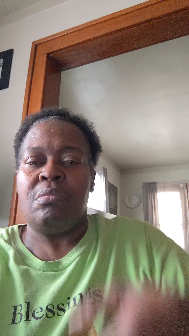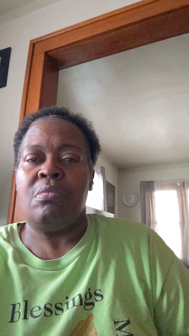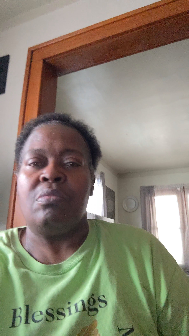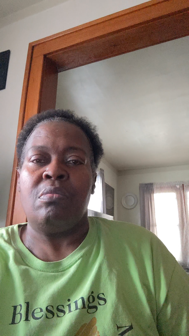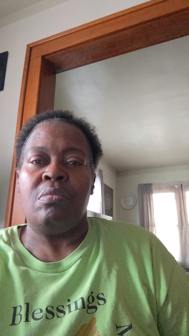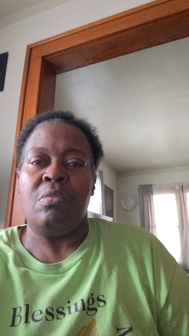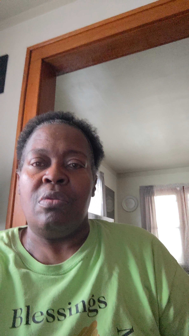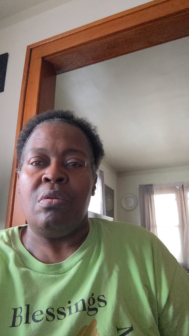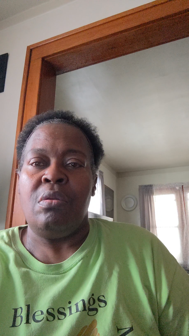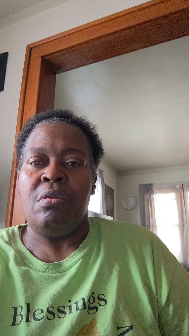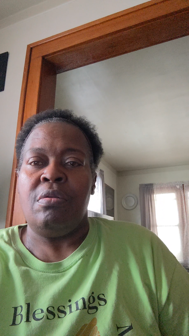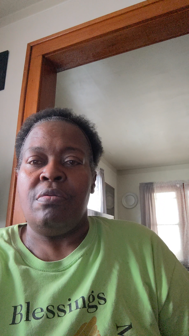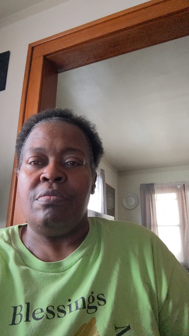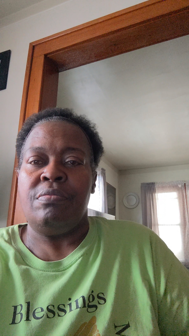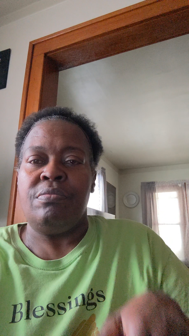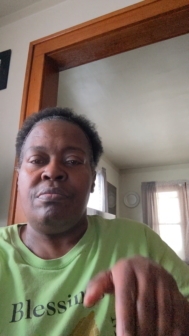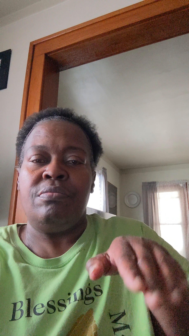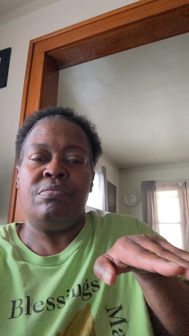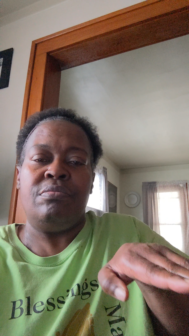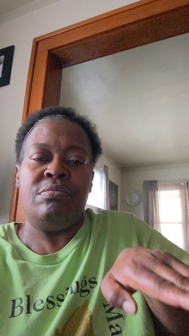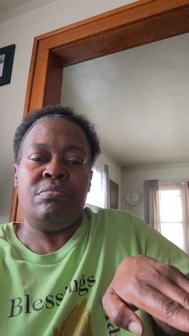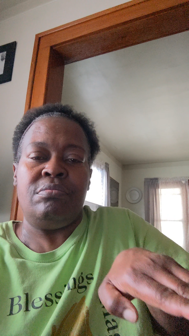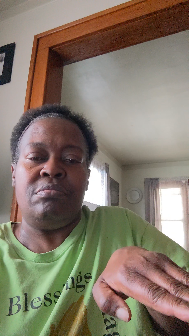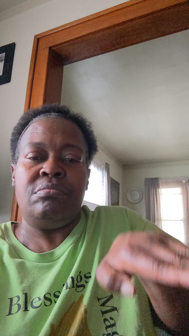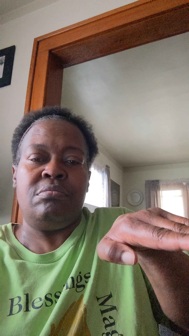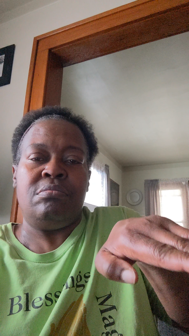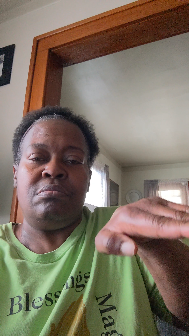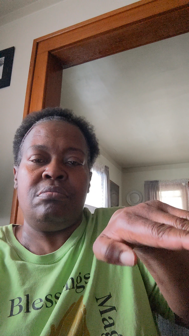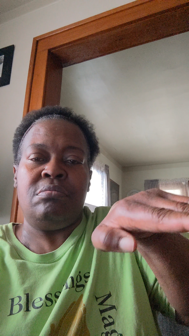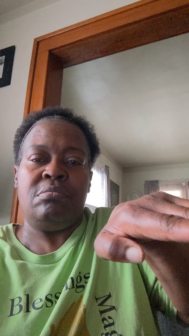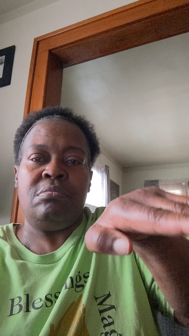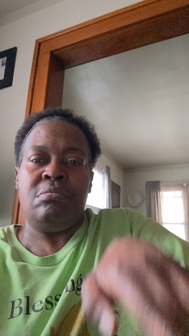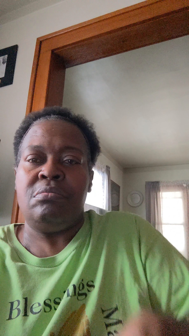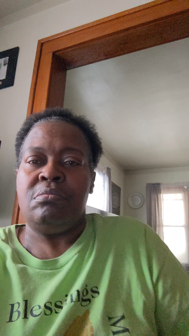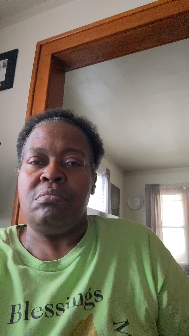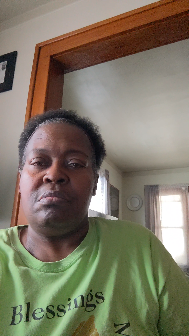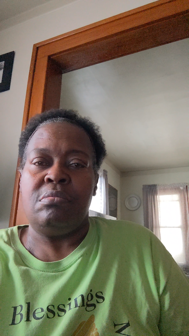penguin